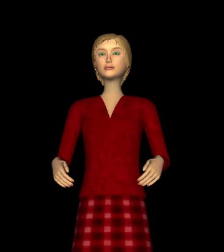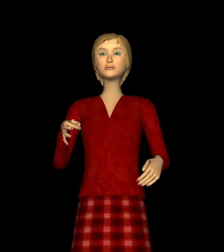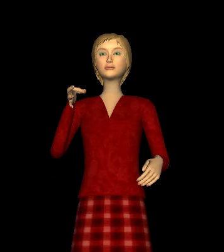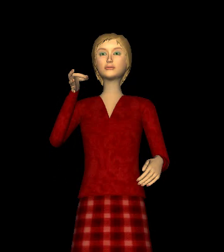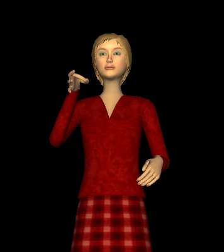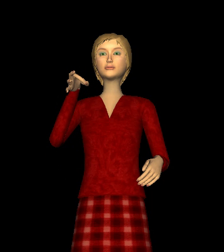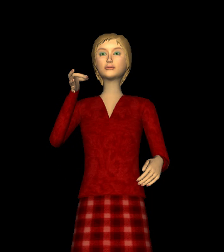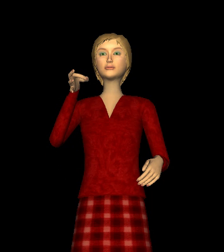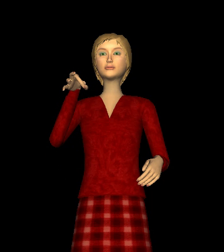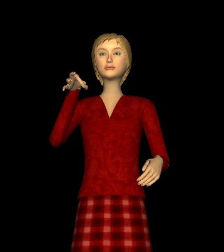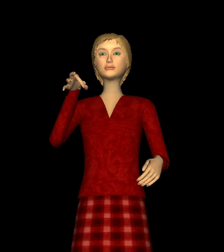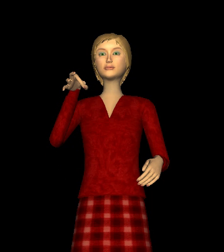إبرة